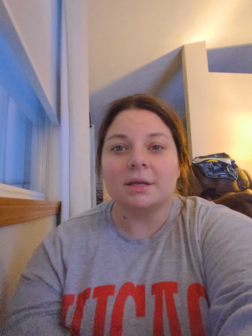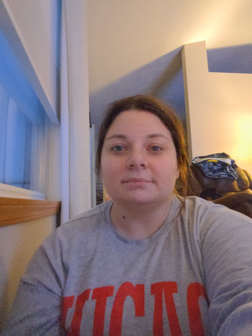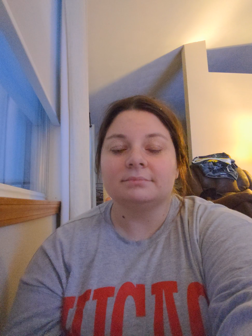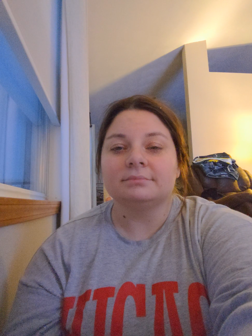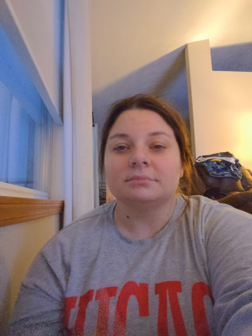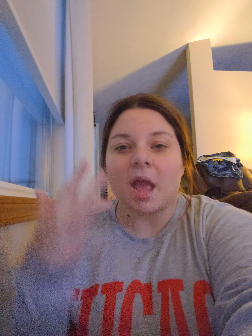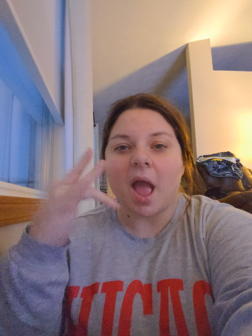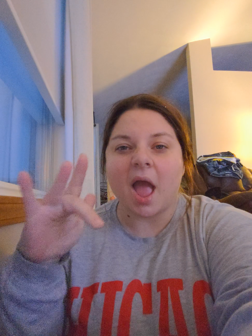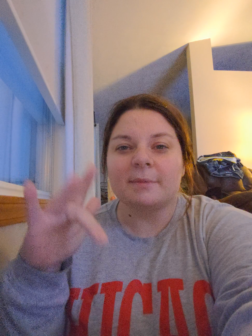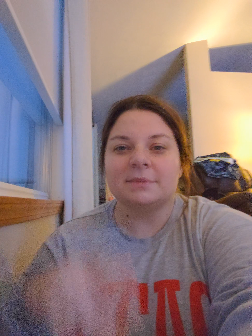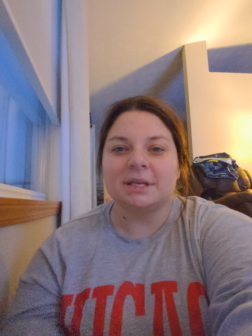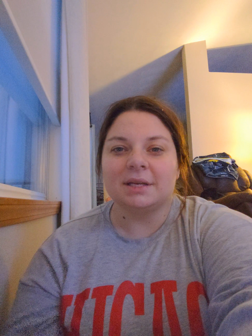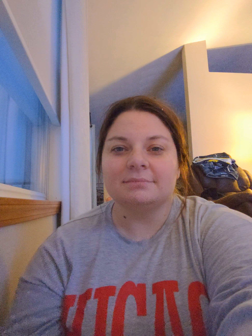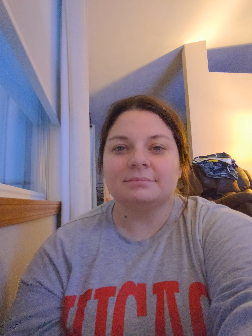empty